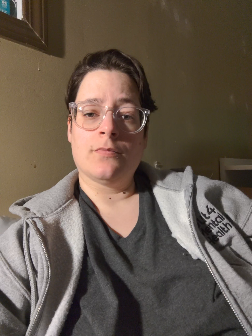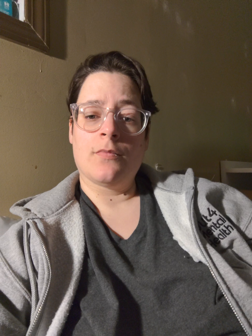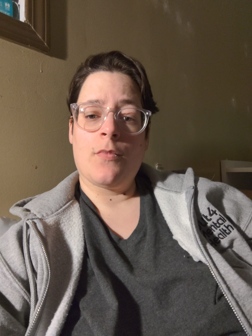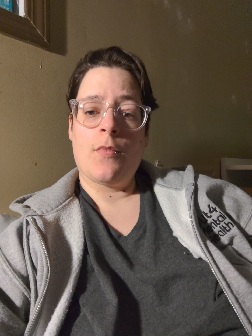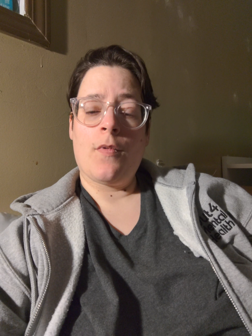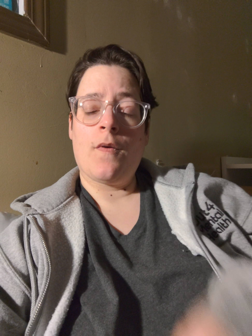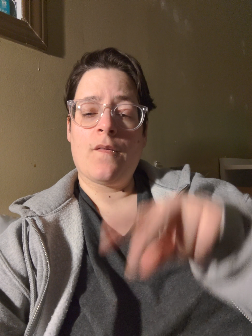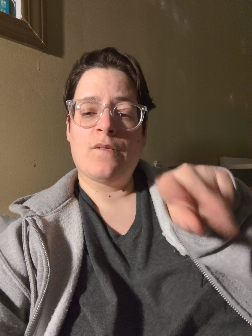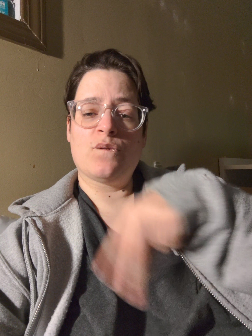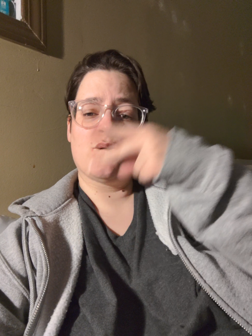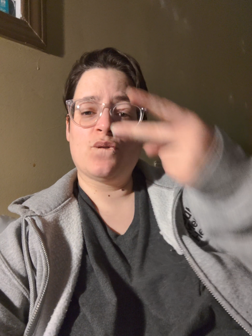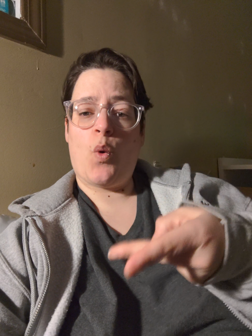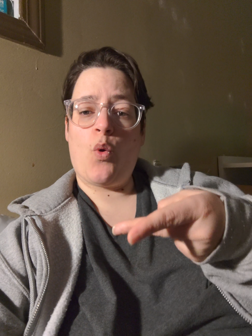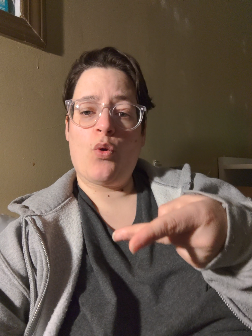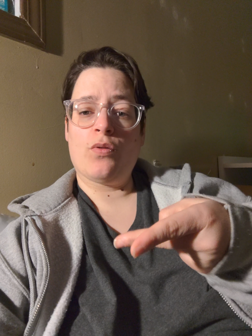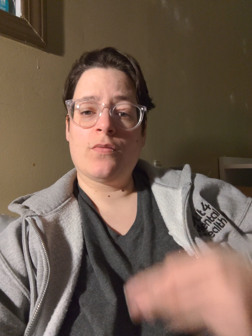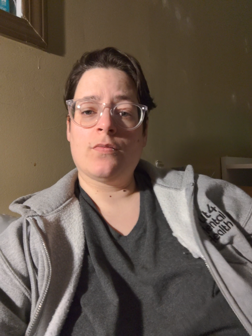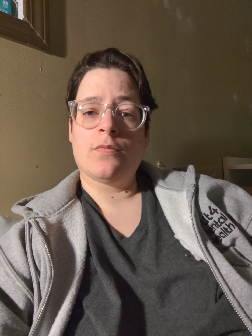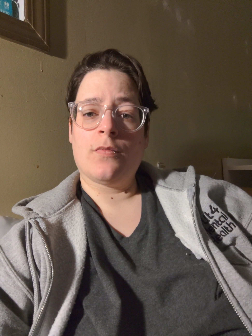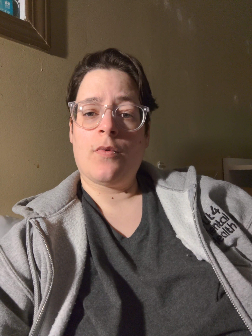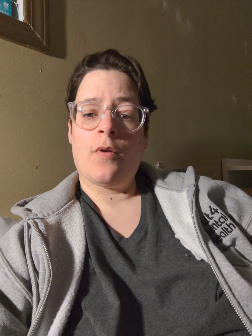fall